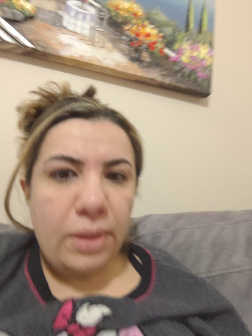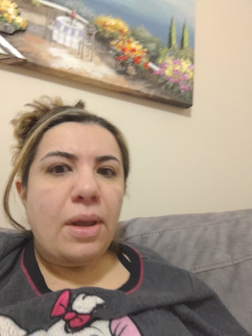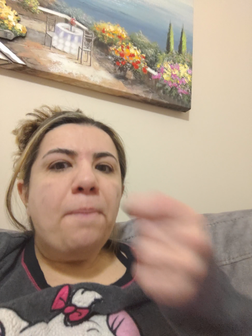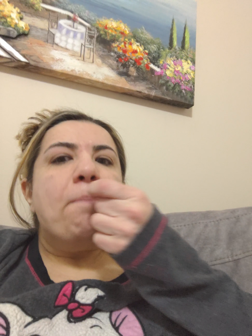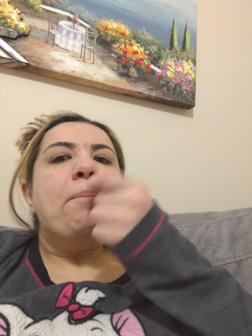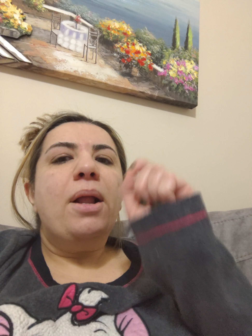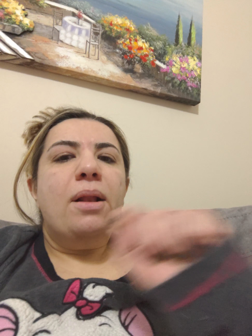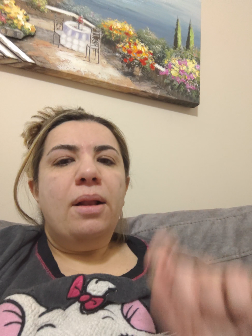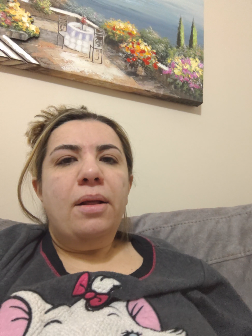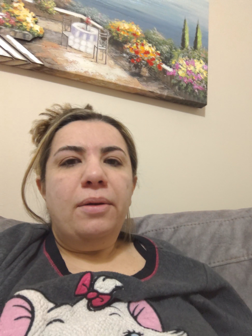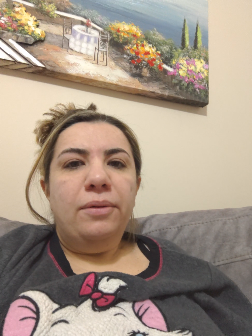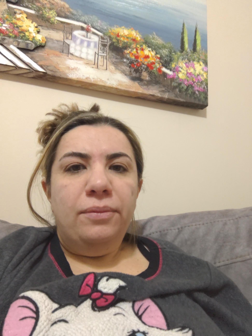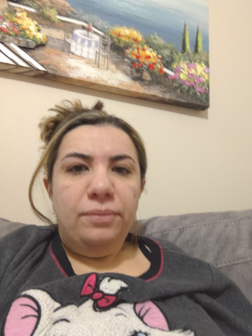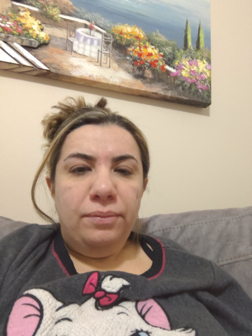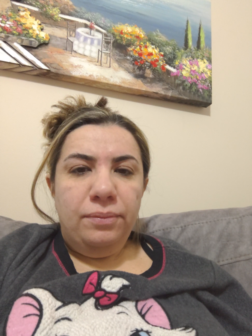pencil